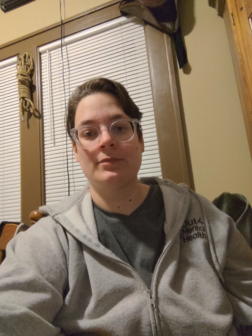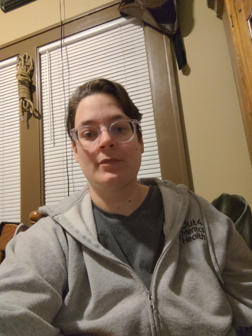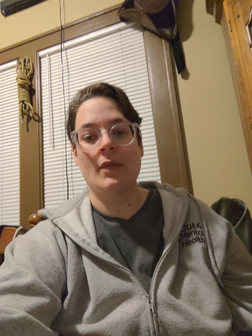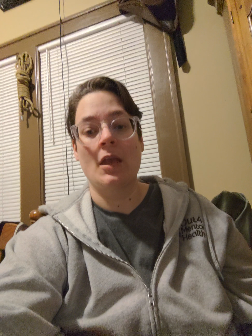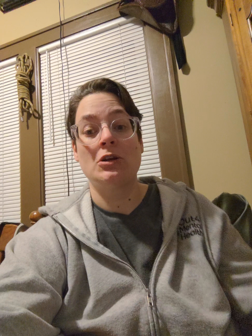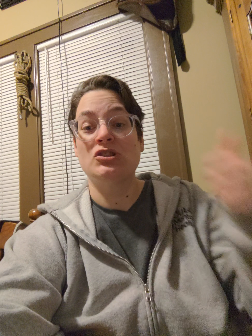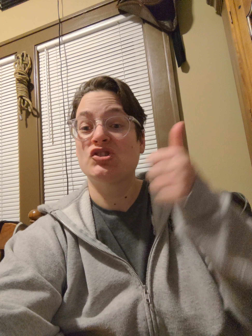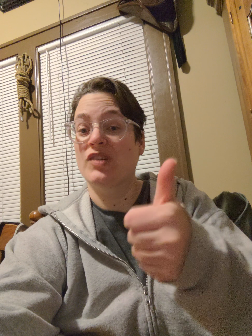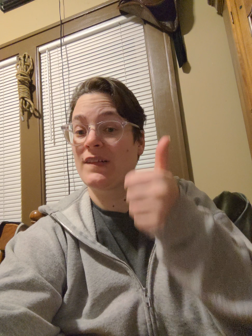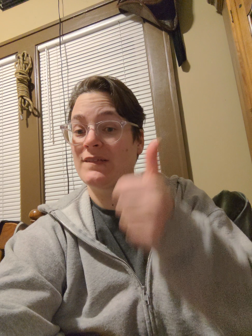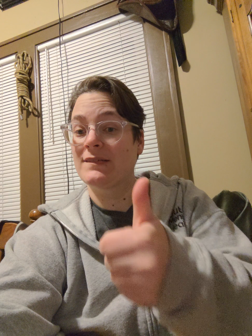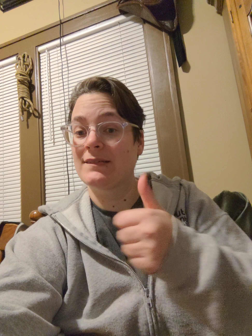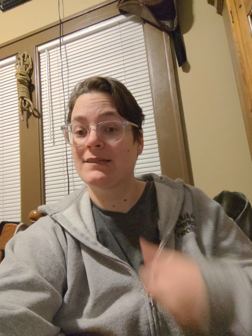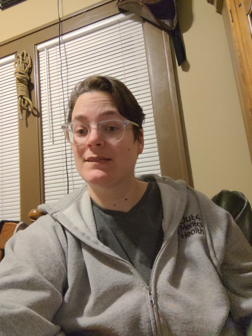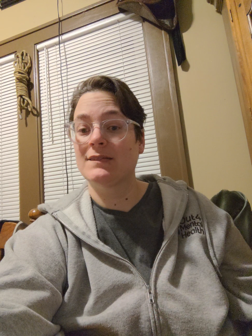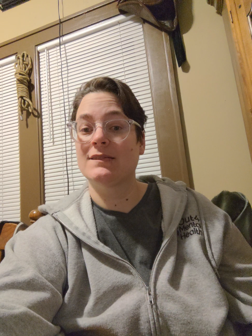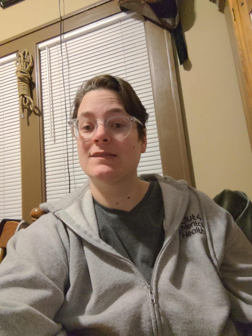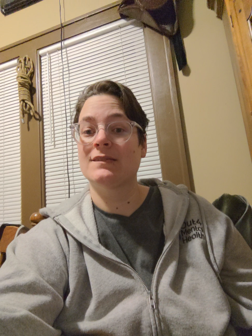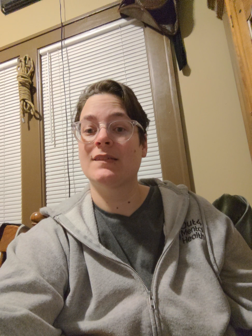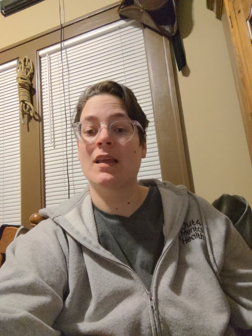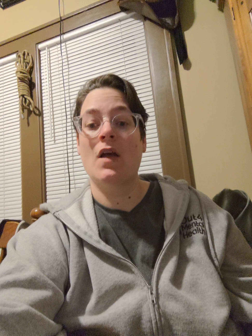yourself